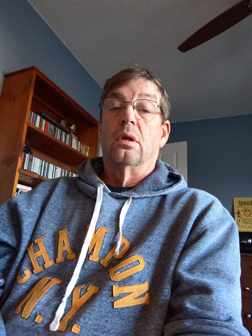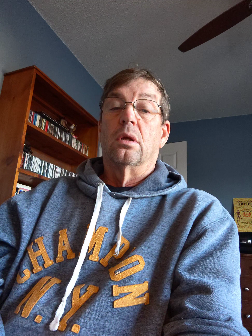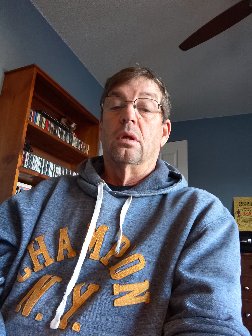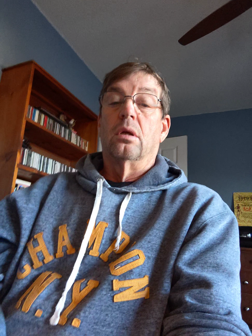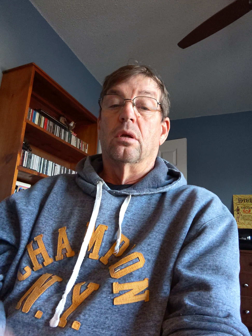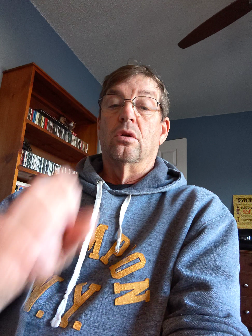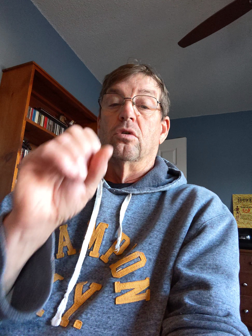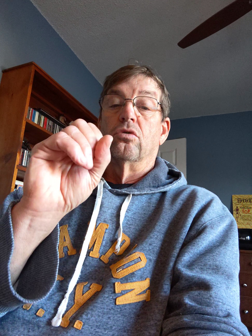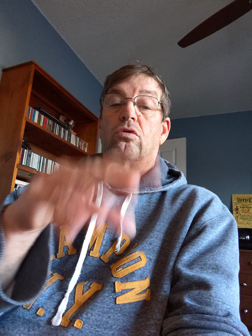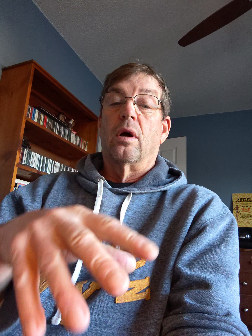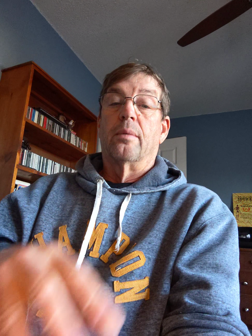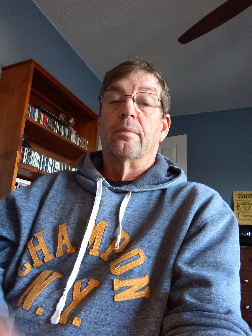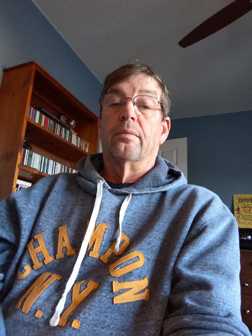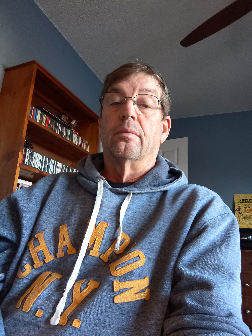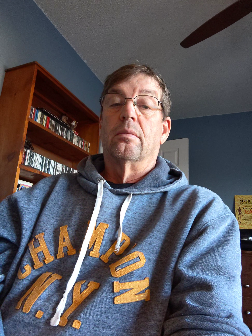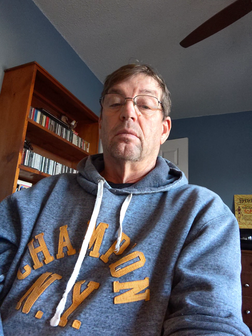drop